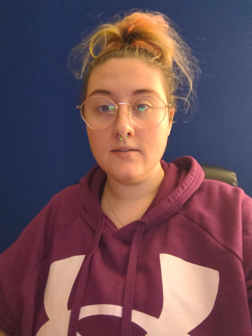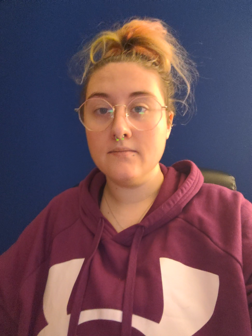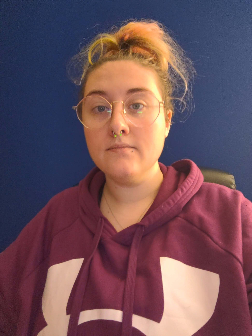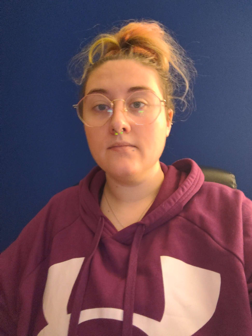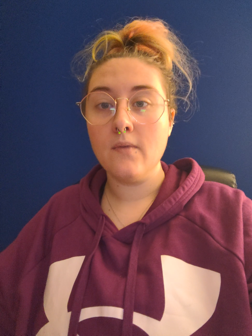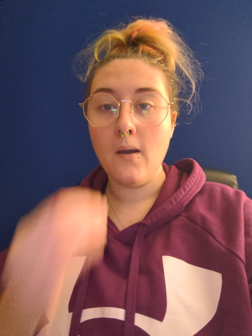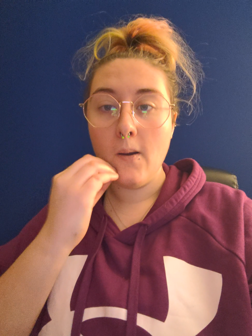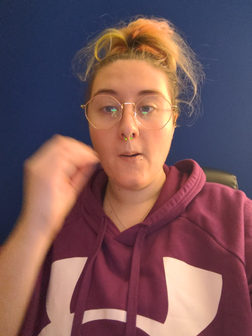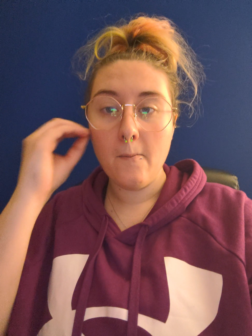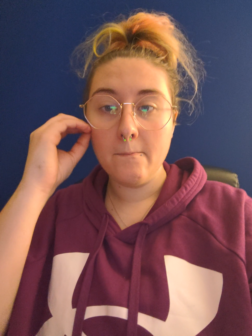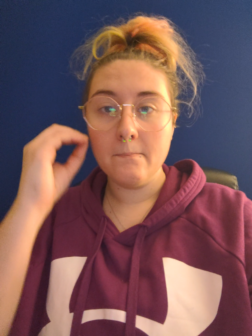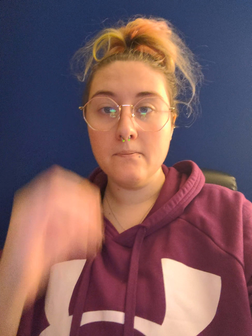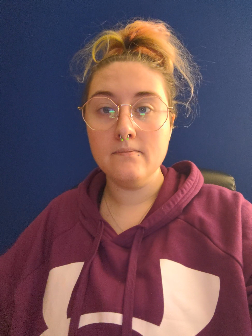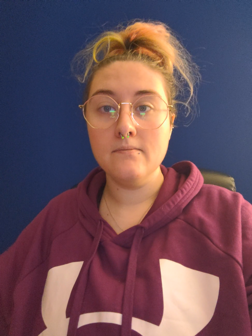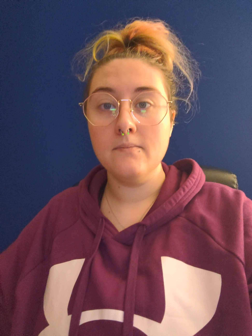home